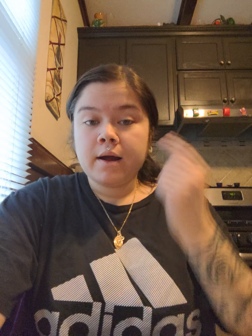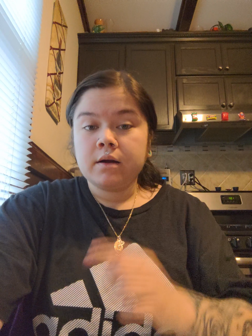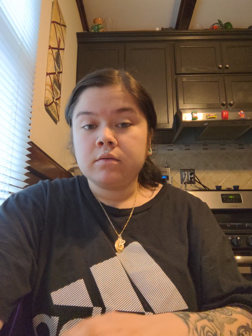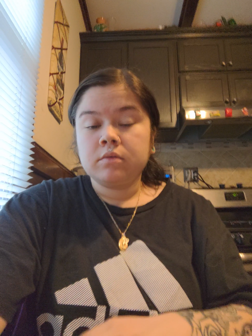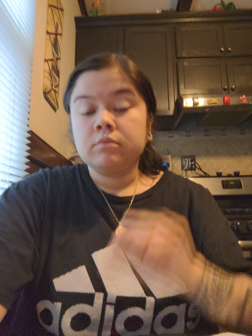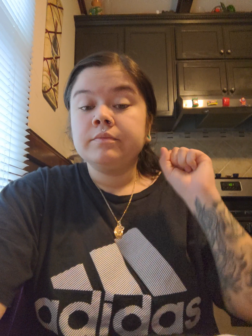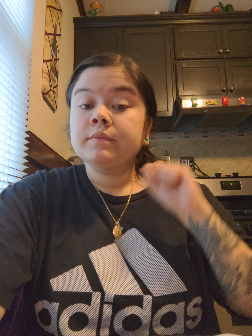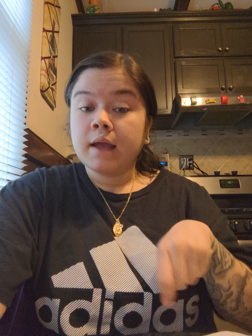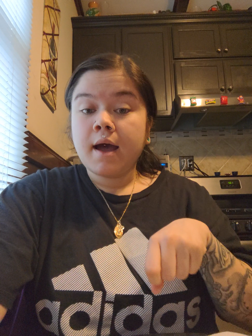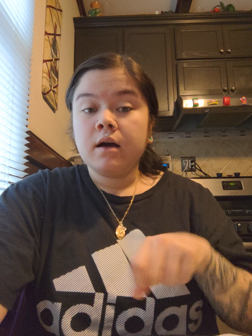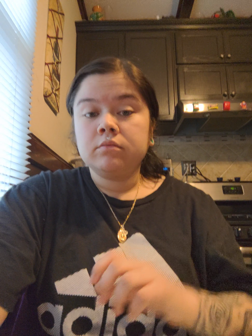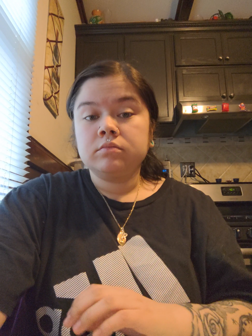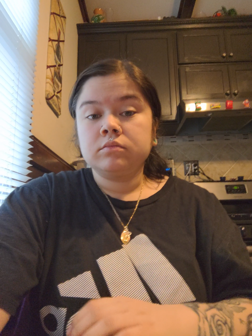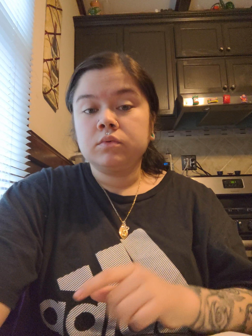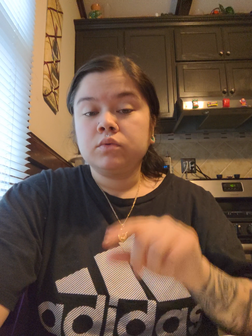can